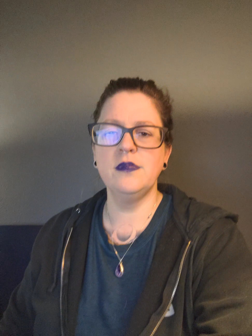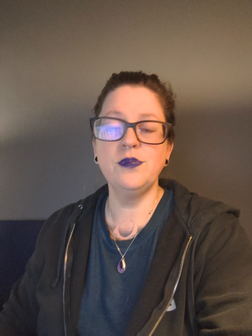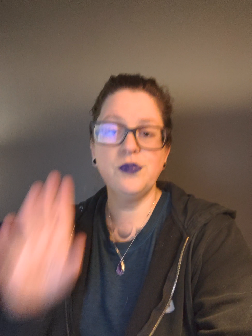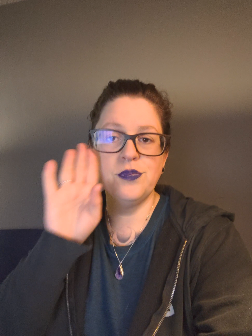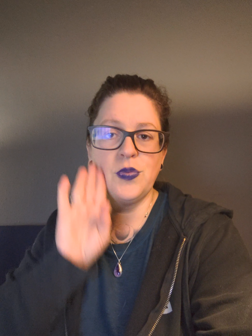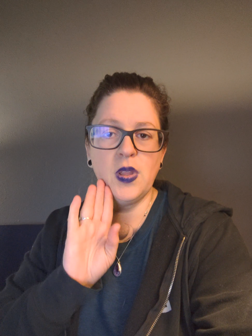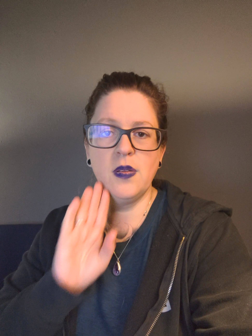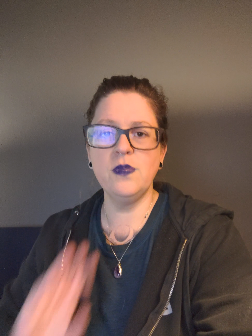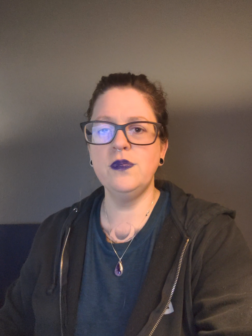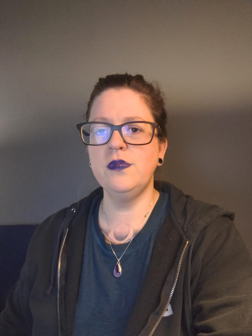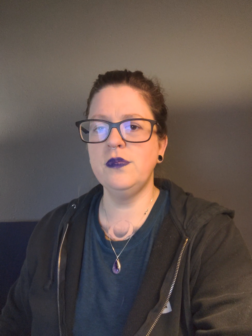brown